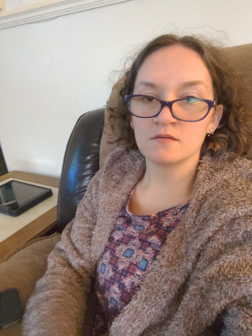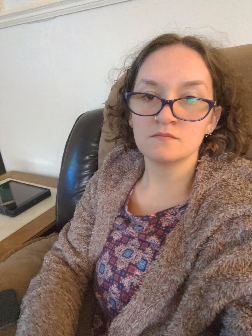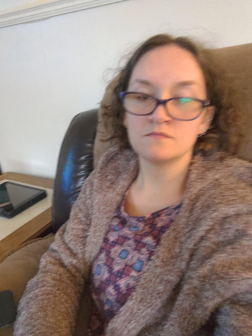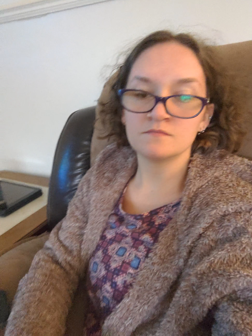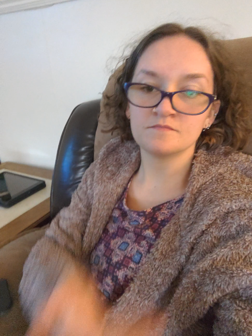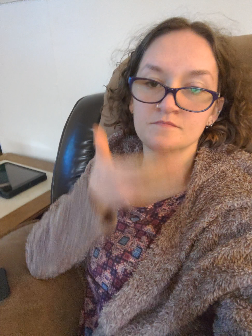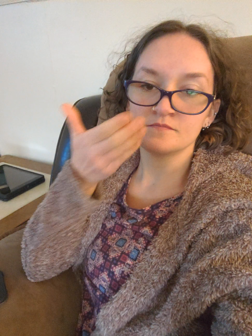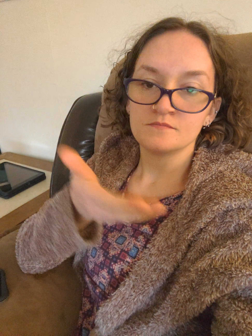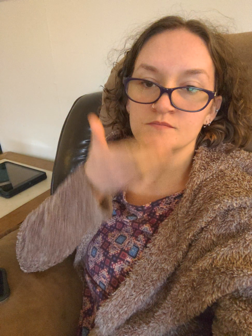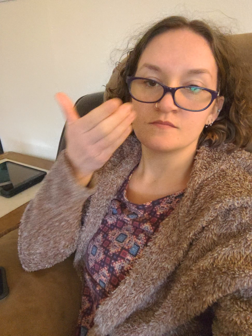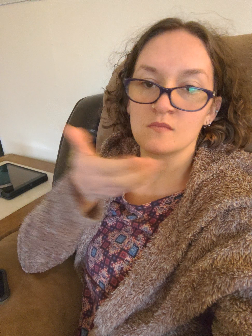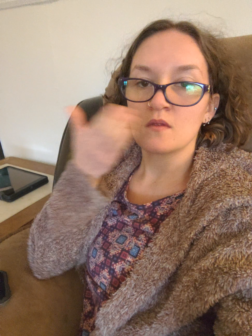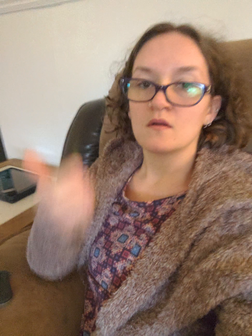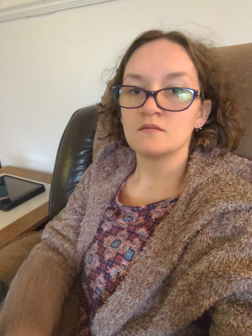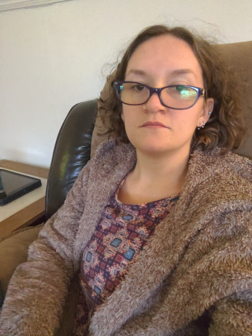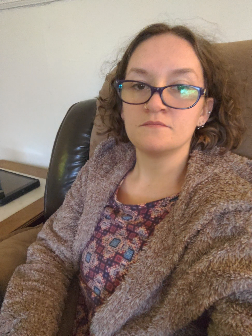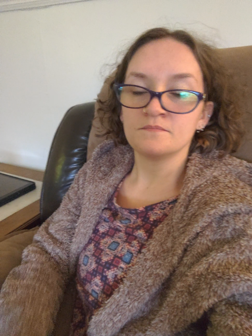cereal